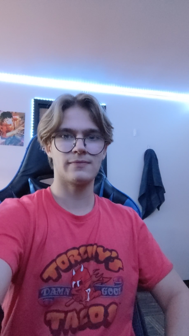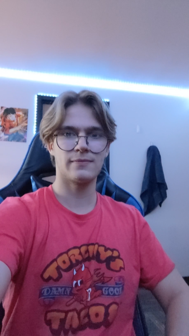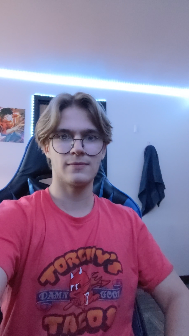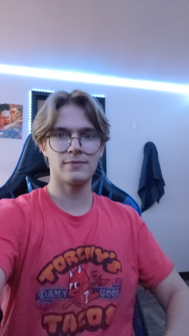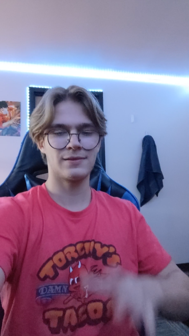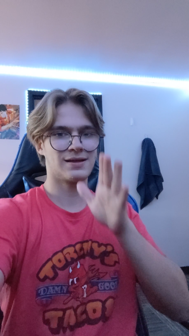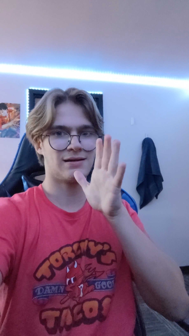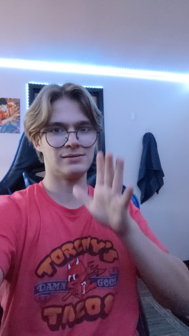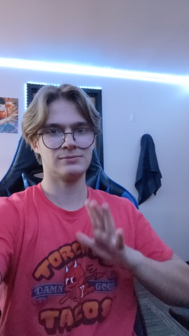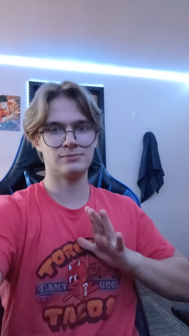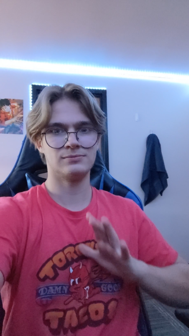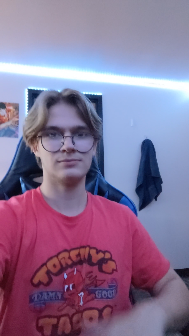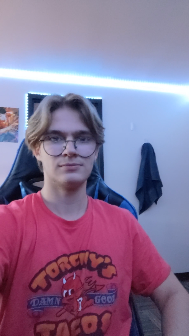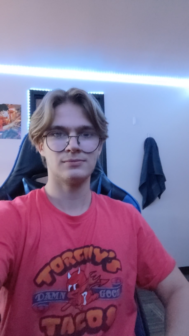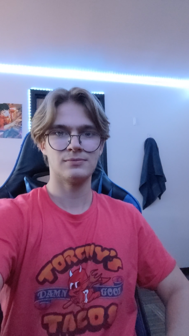lady